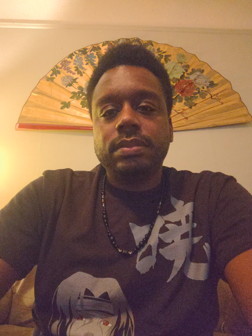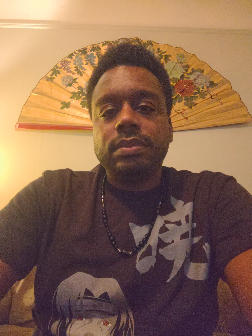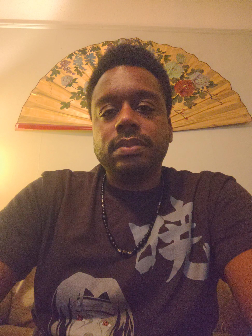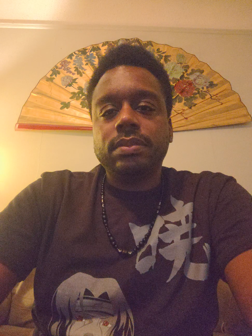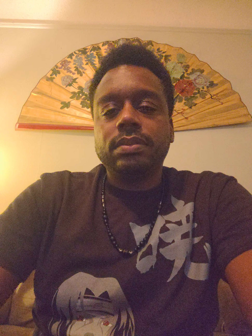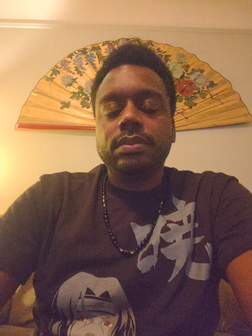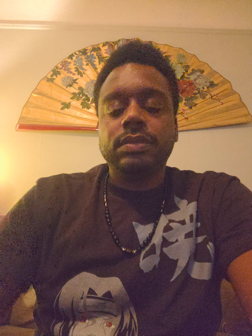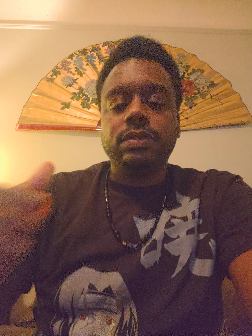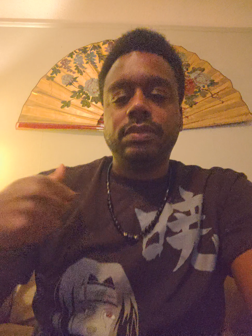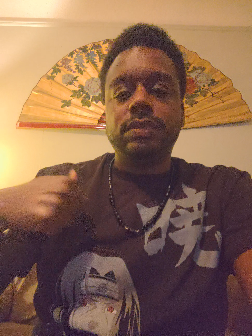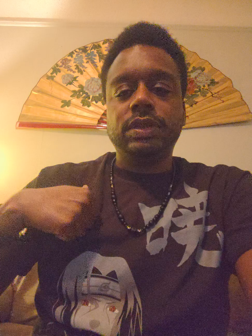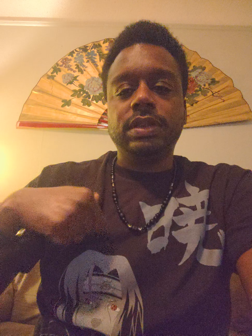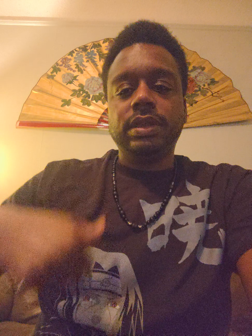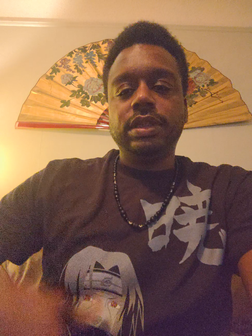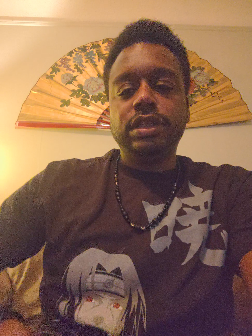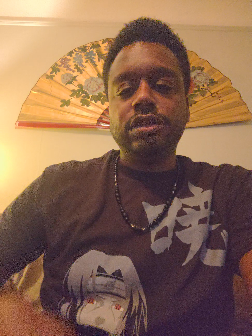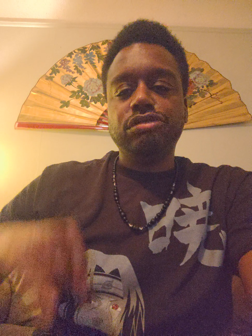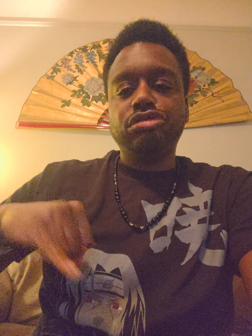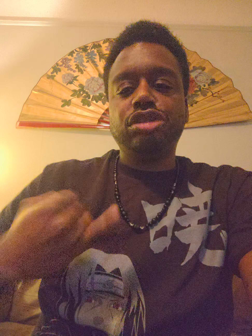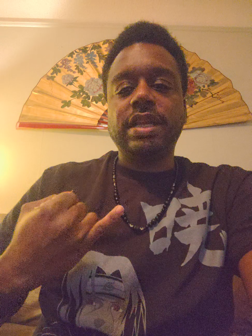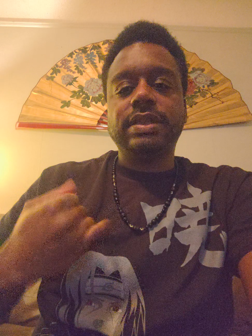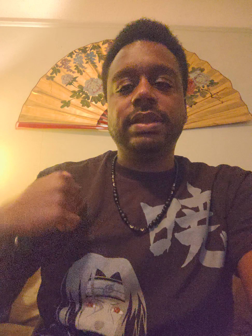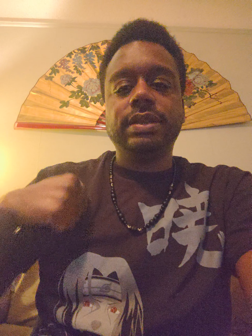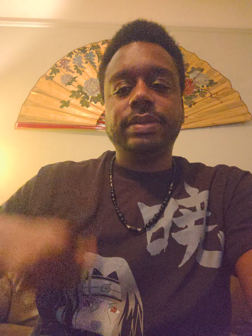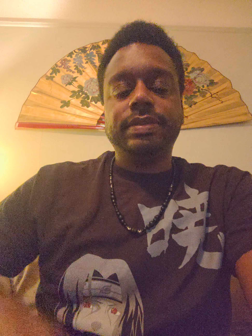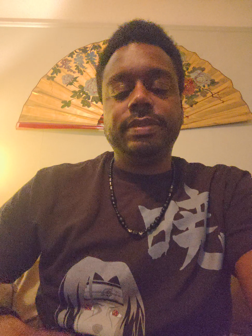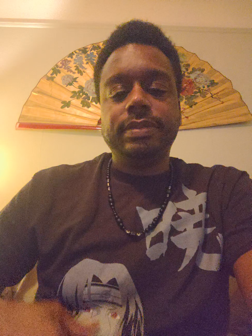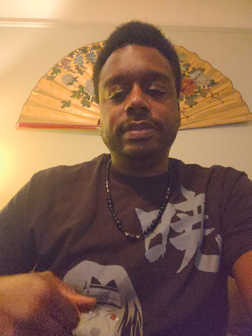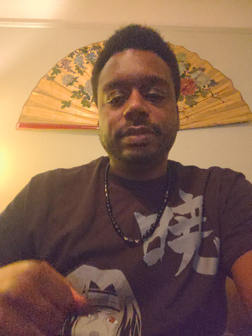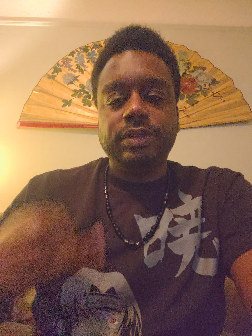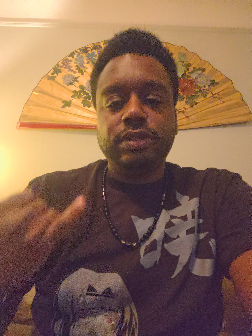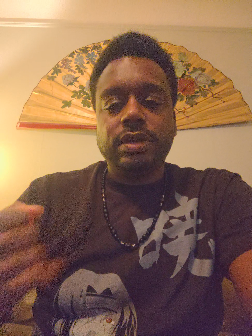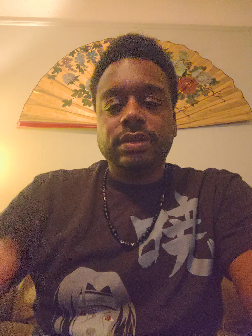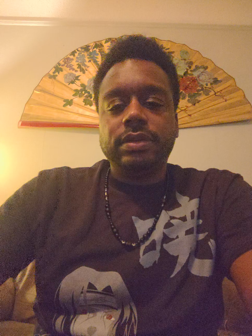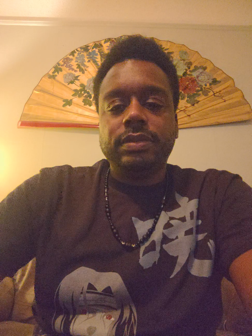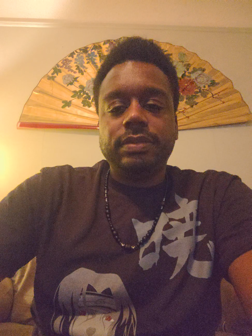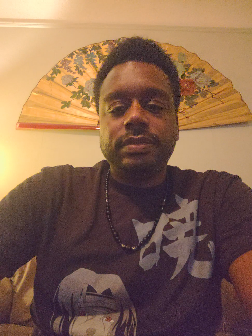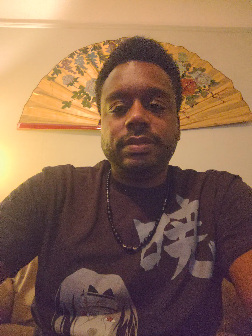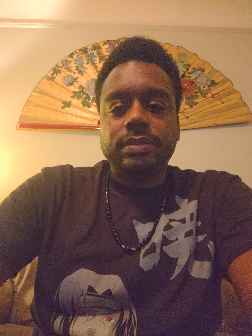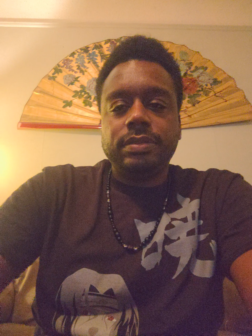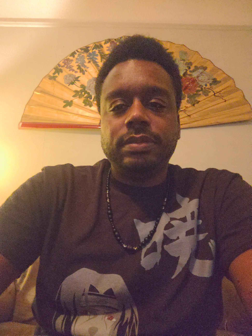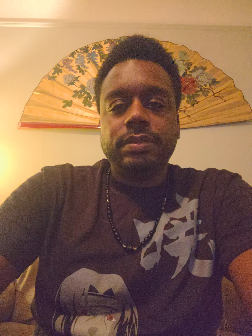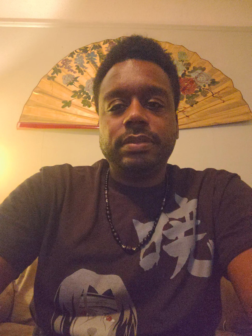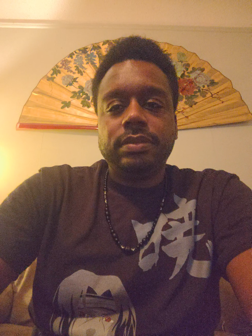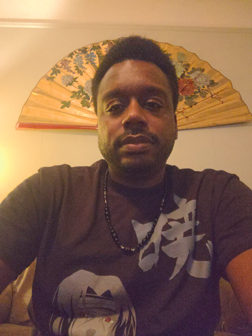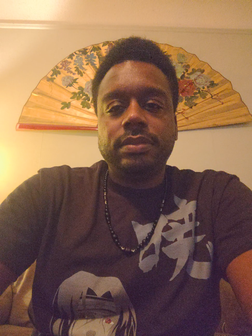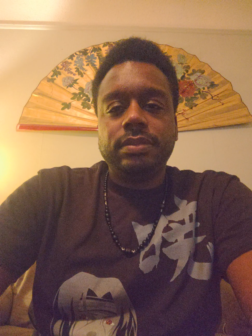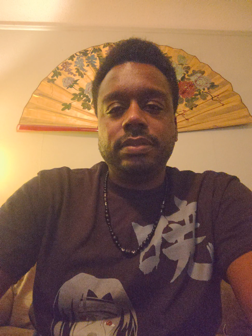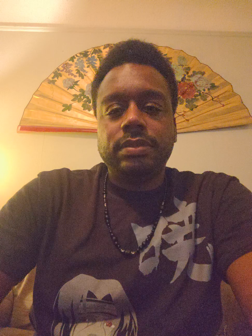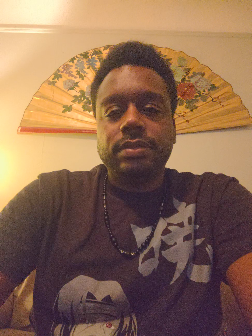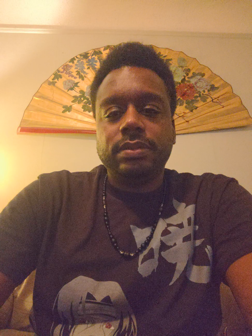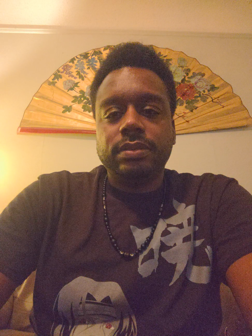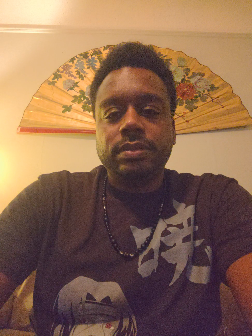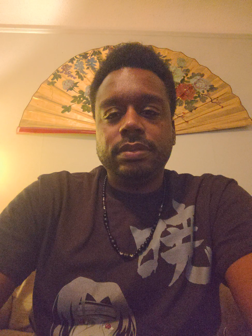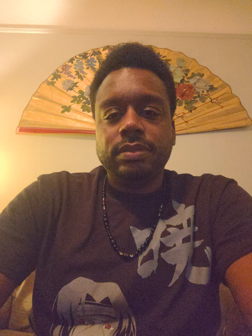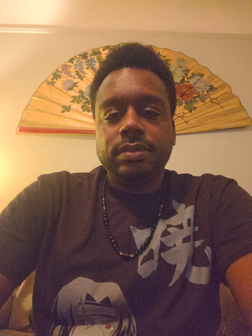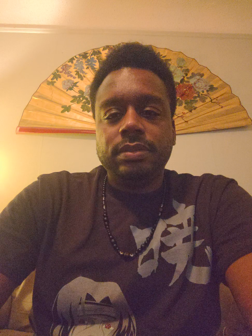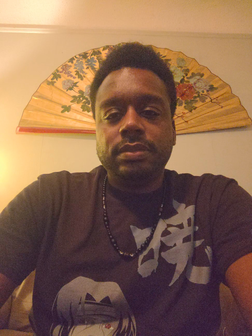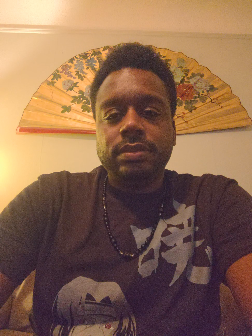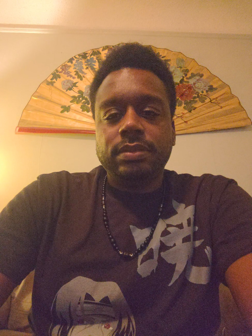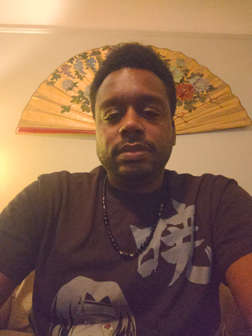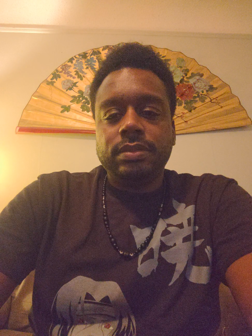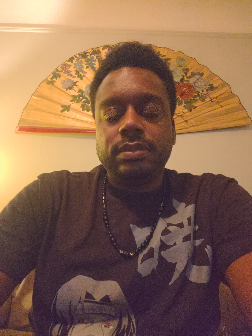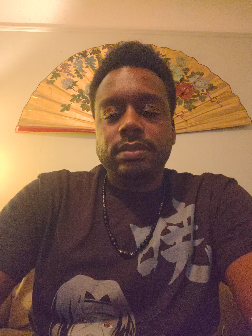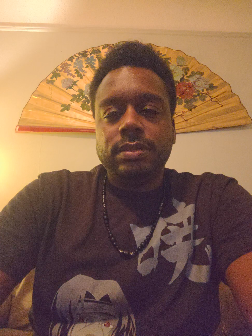jacket